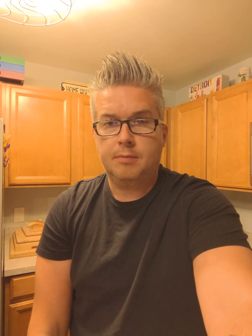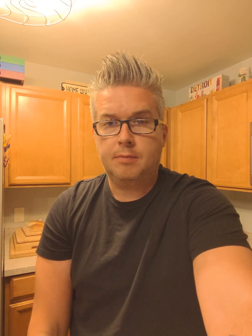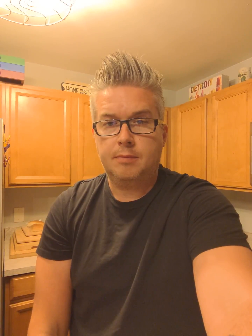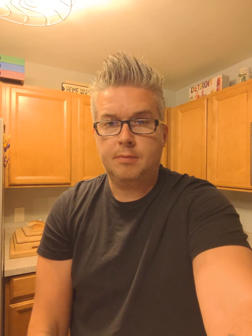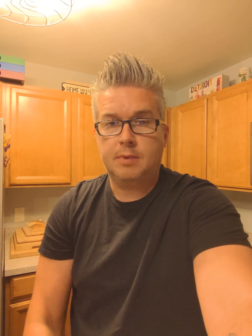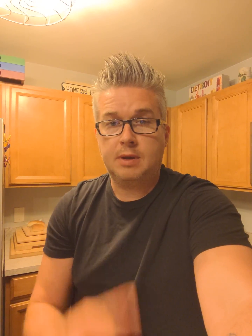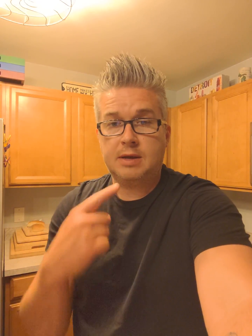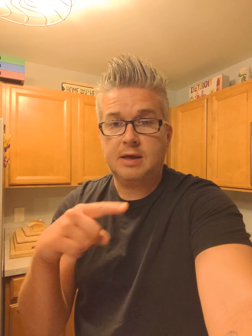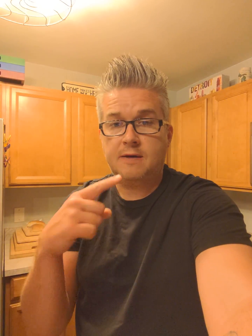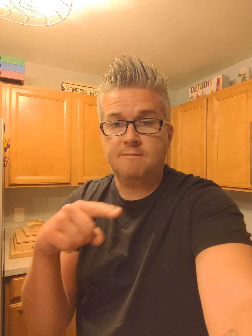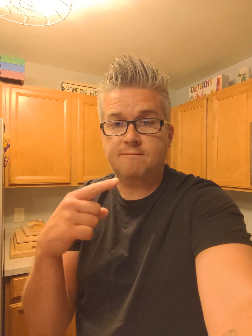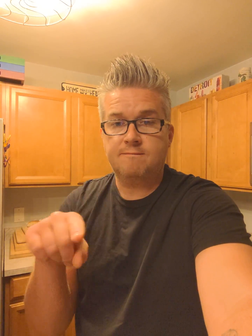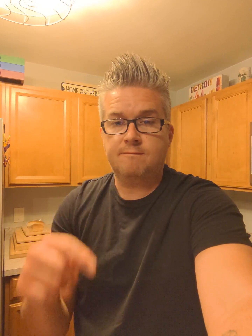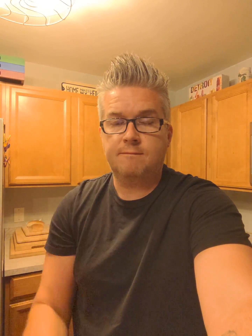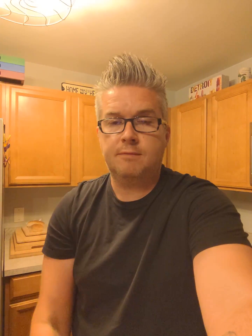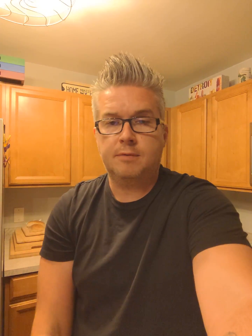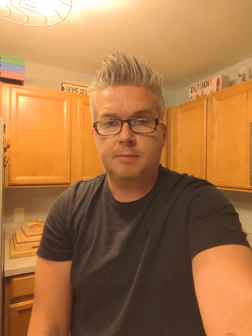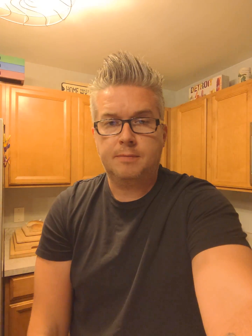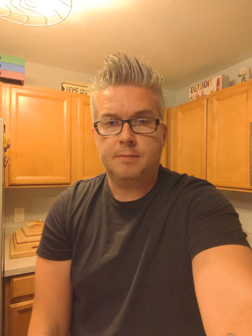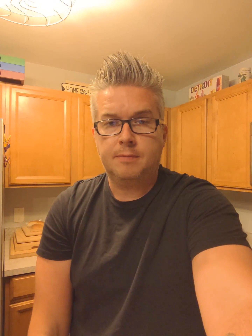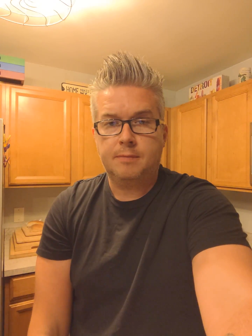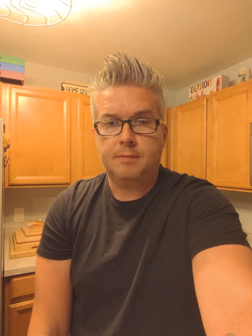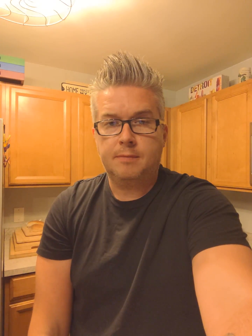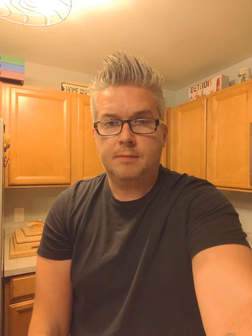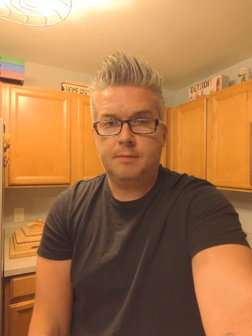knife